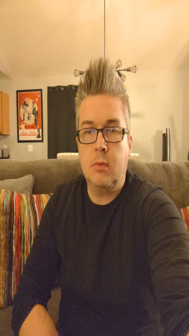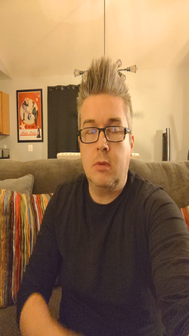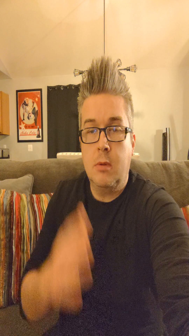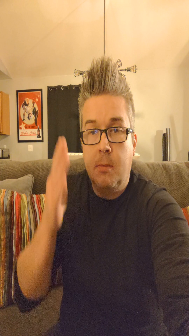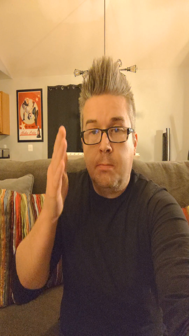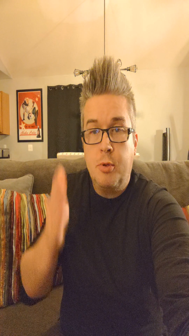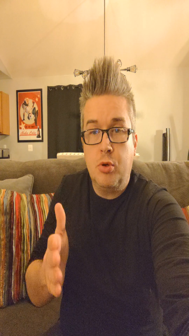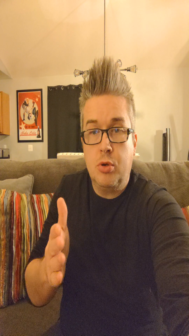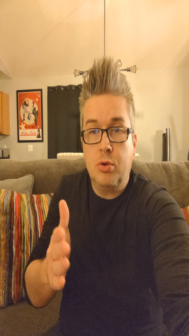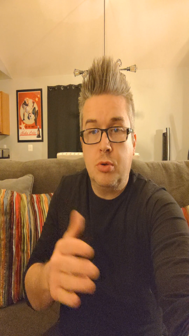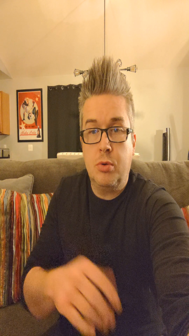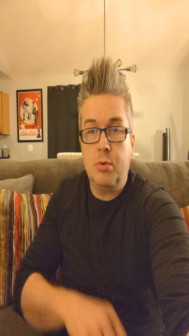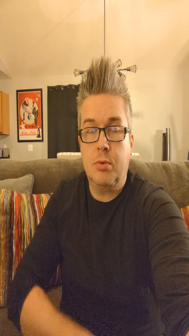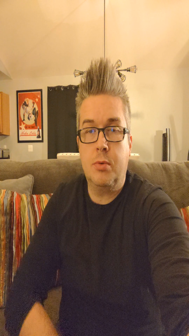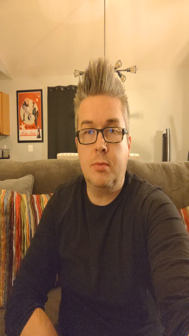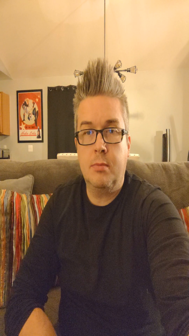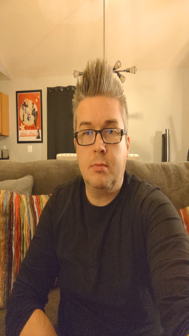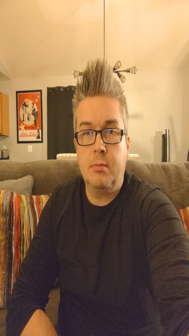person